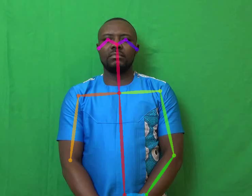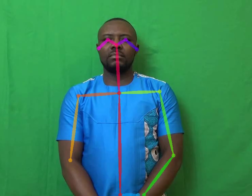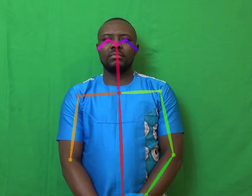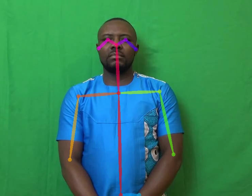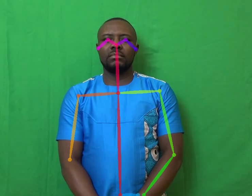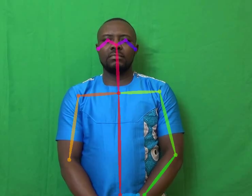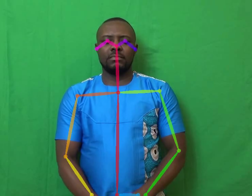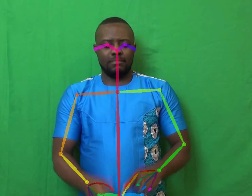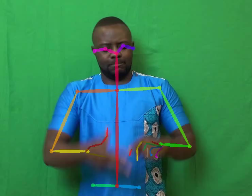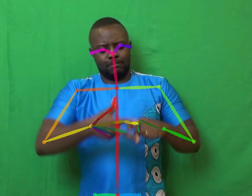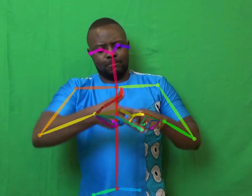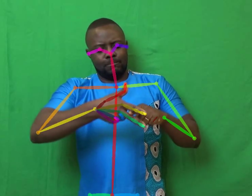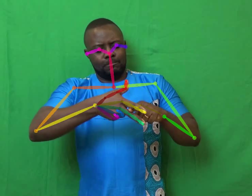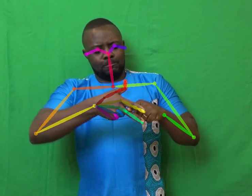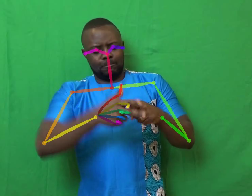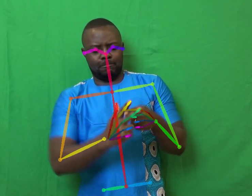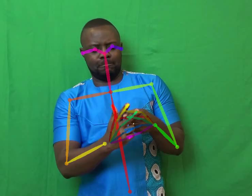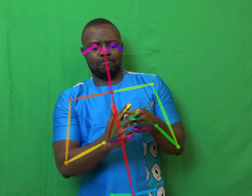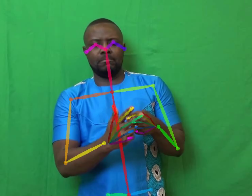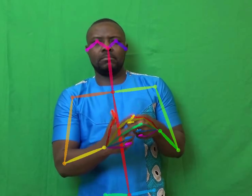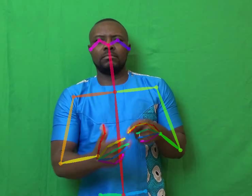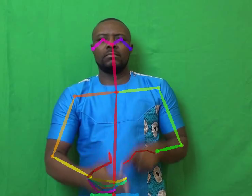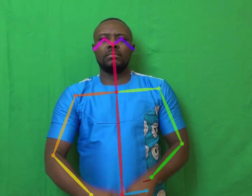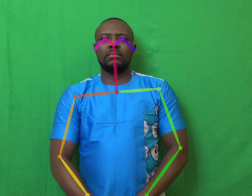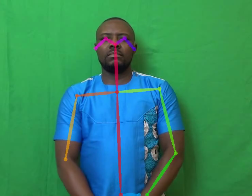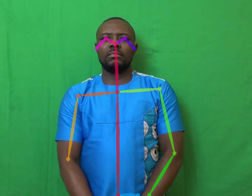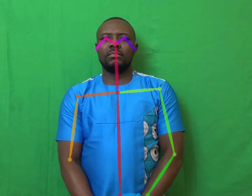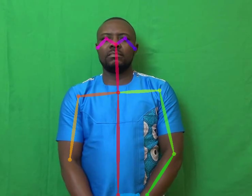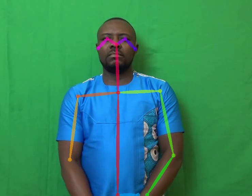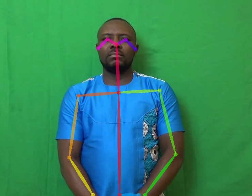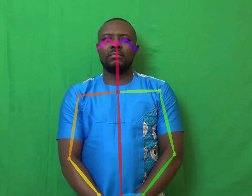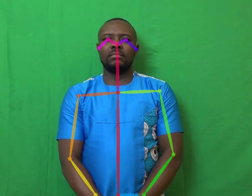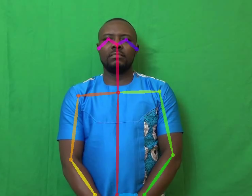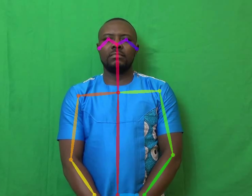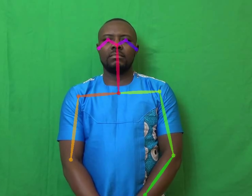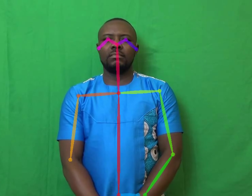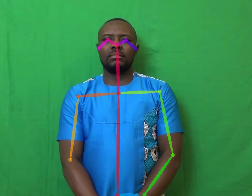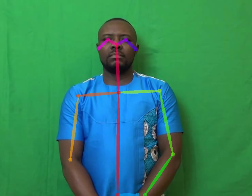circumcision